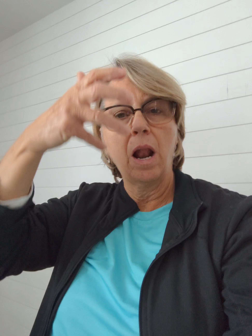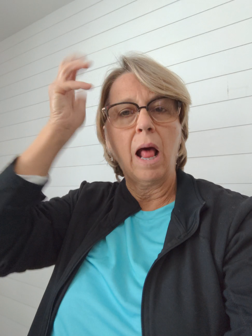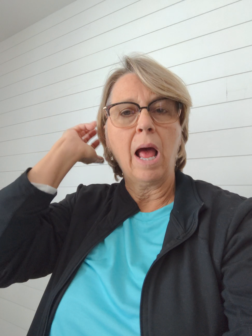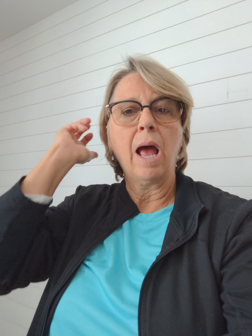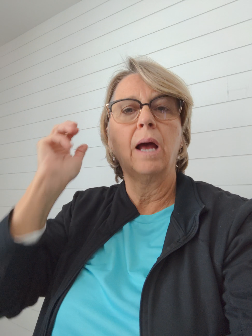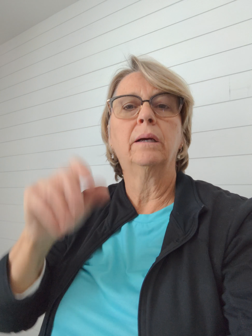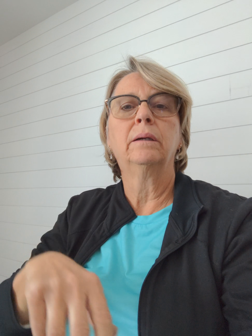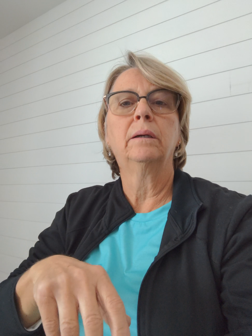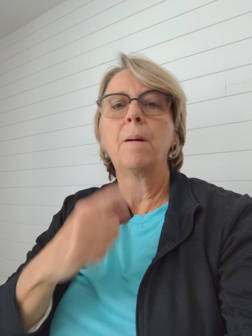lion